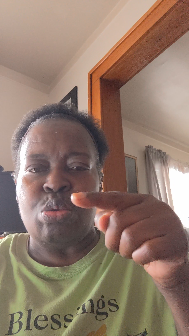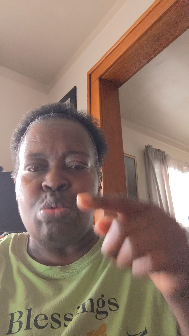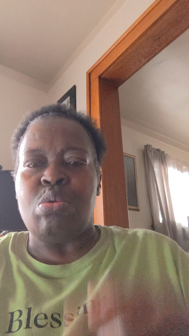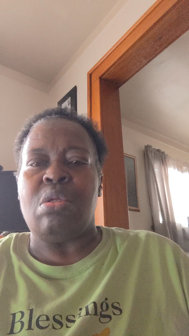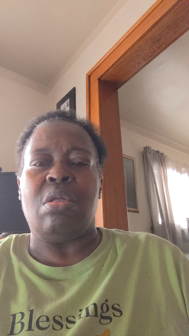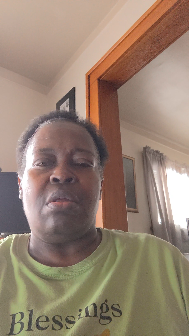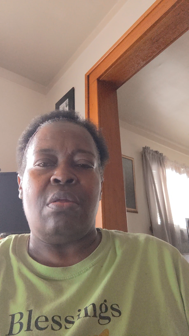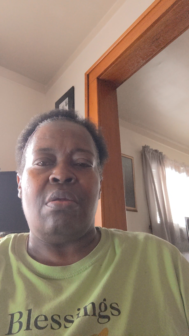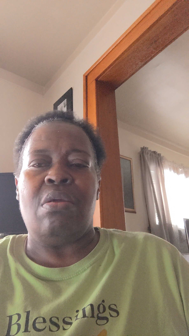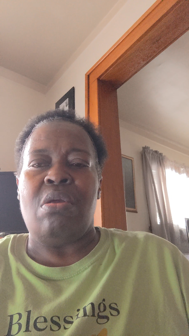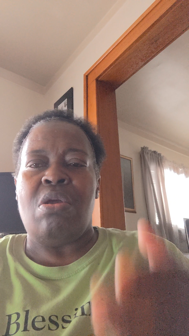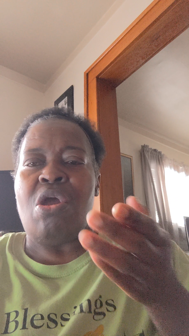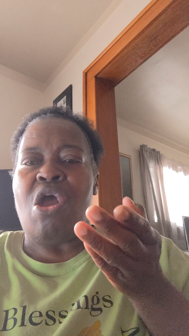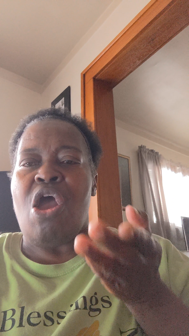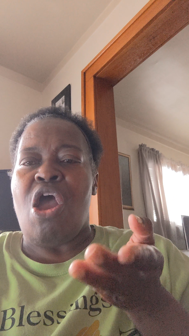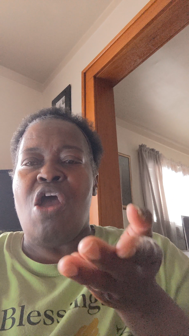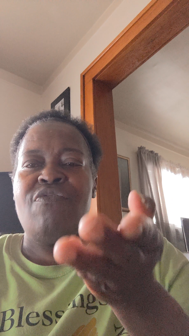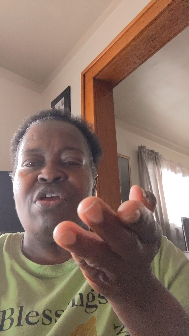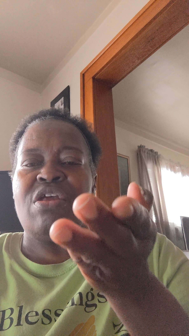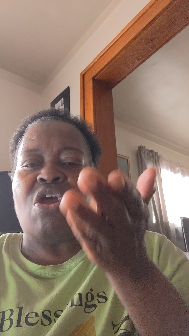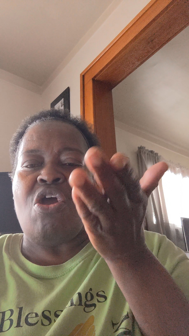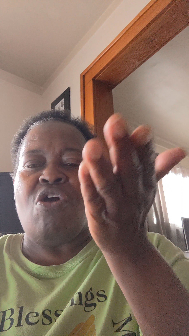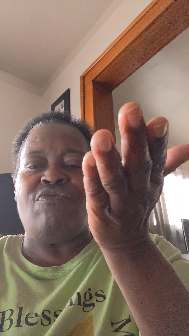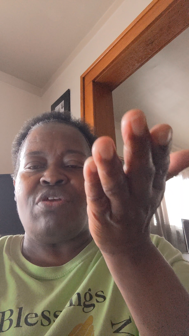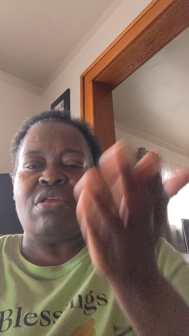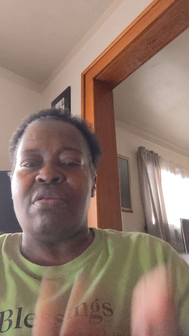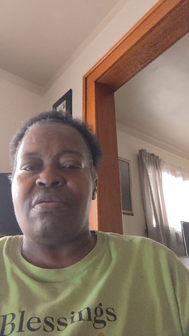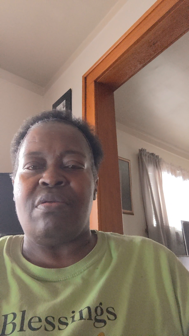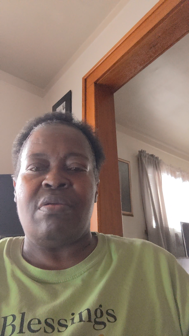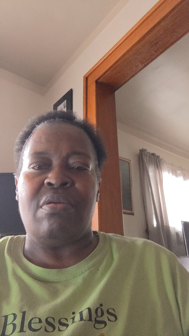oven